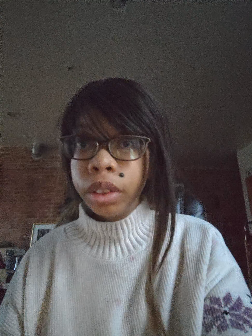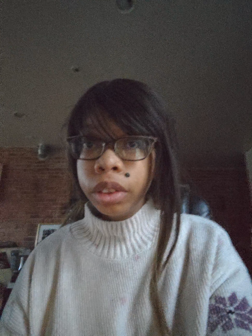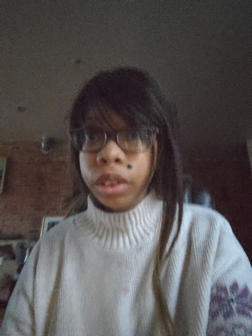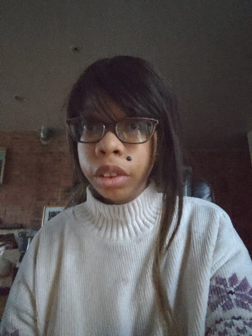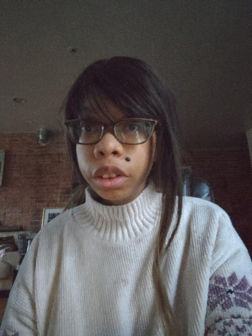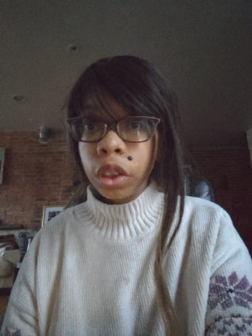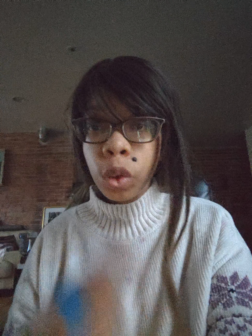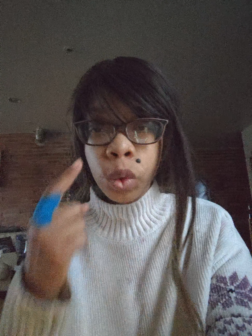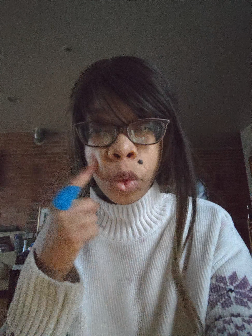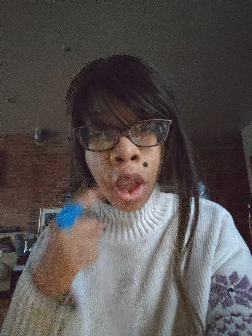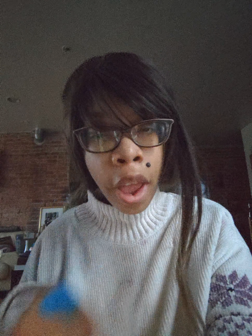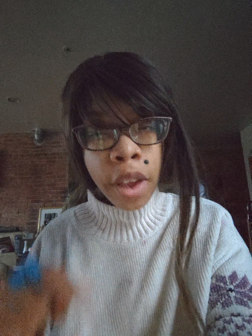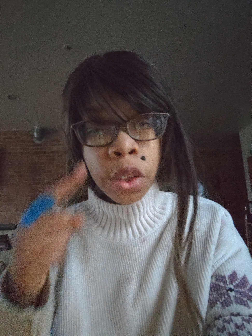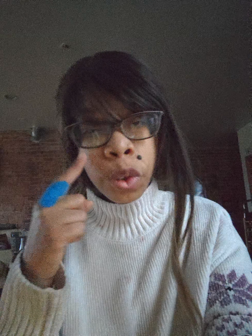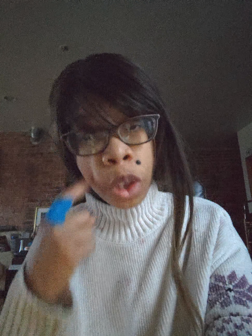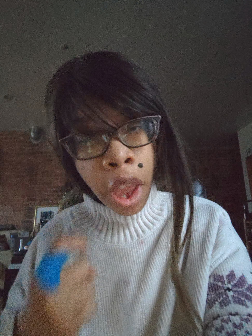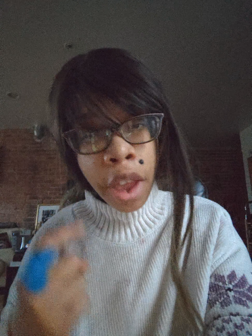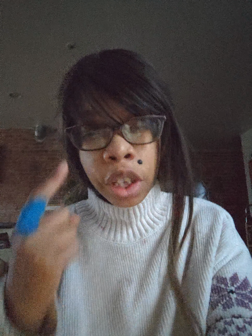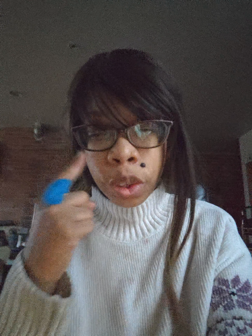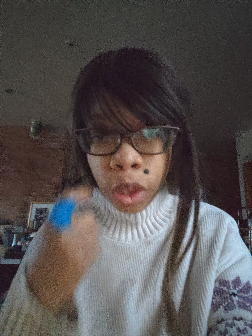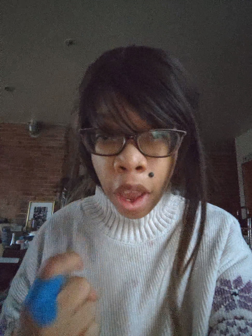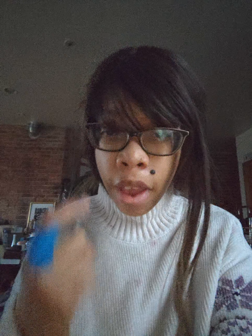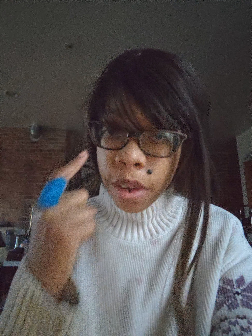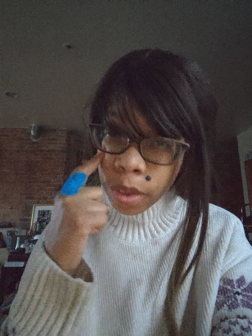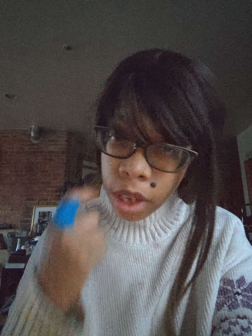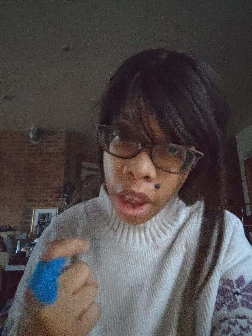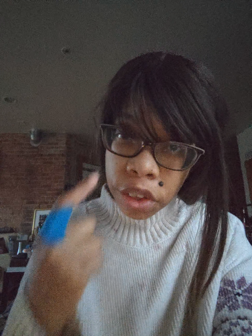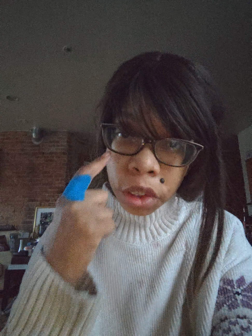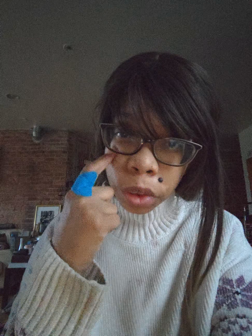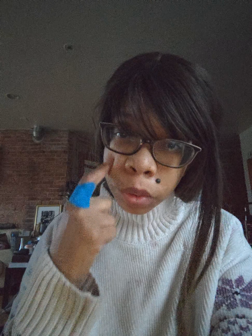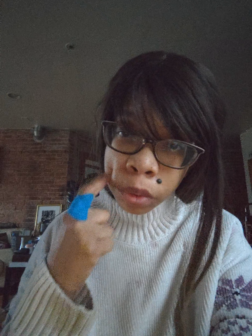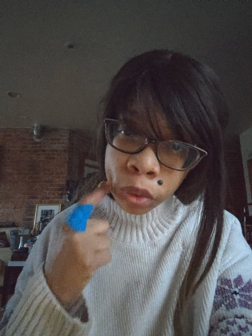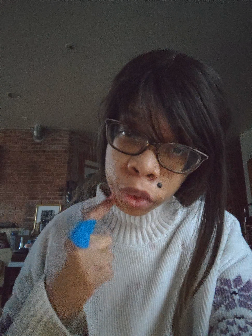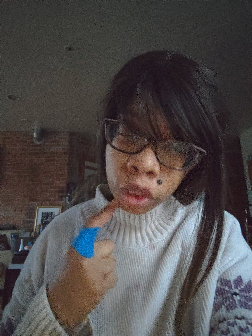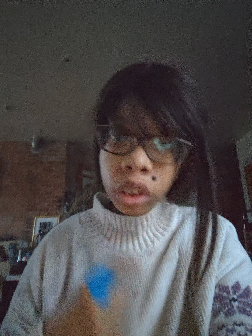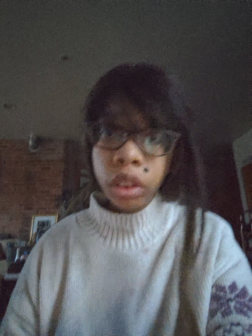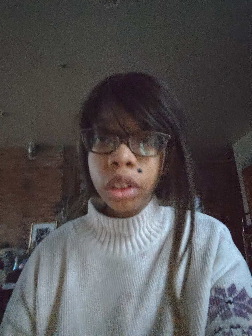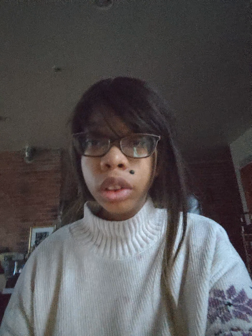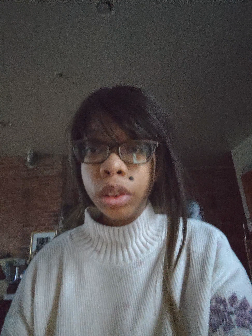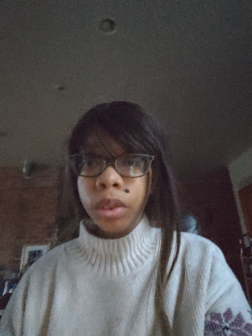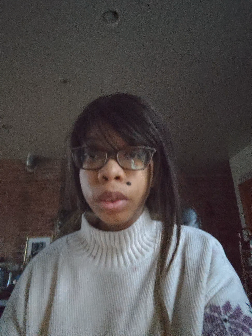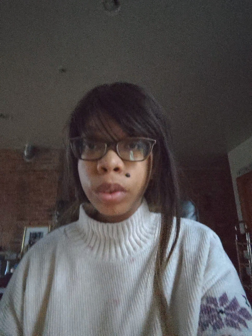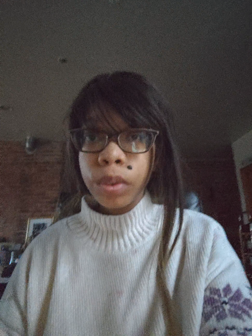cry